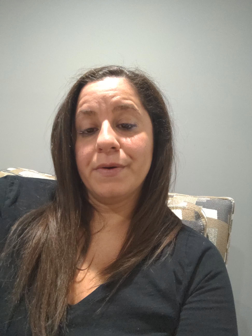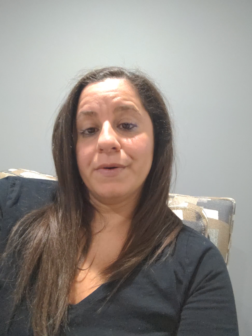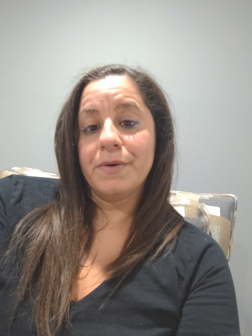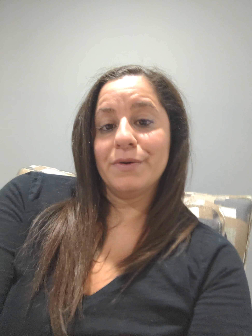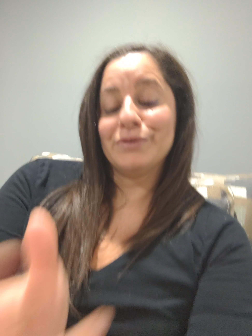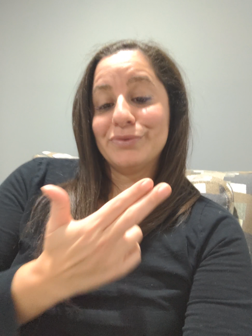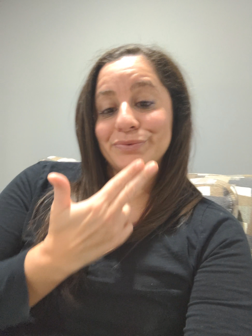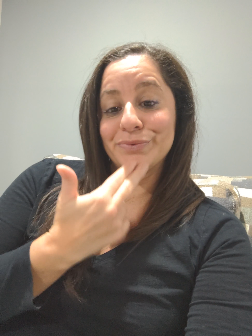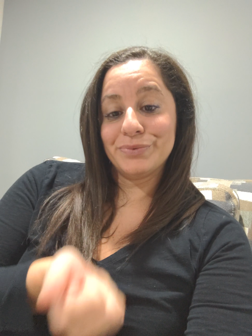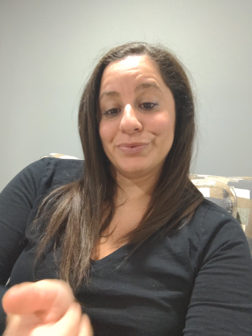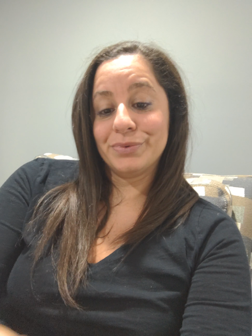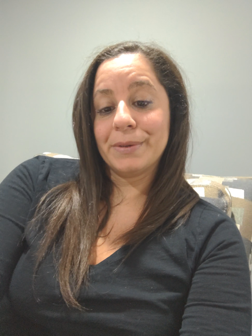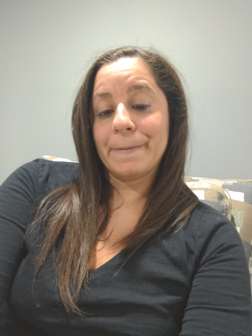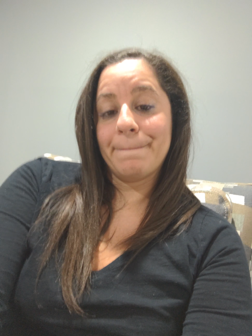cute